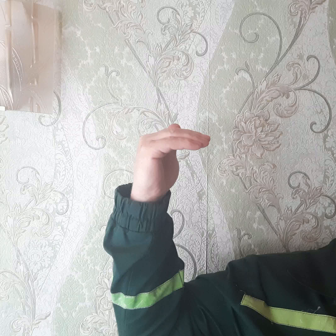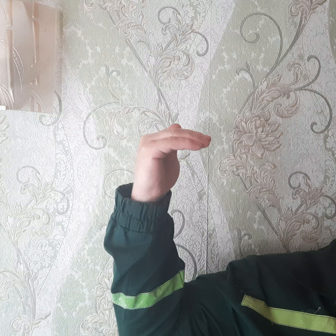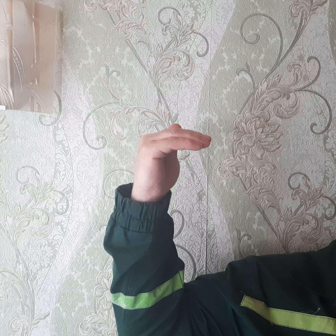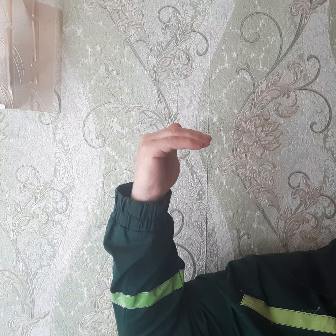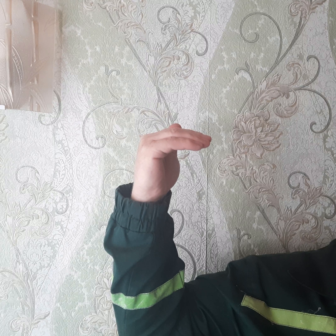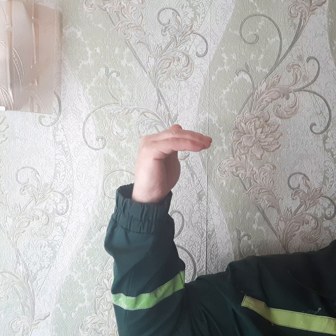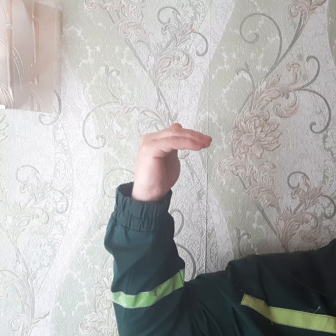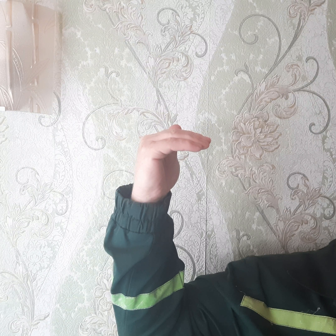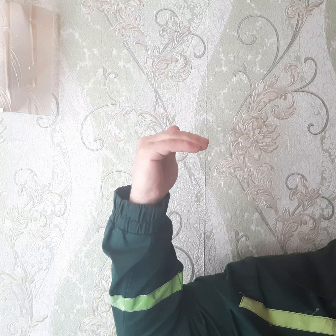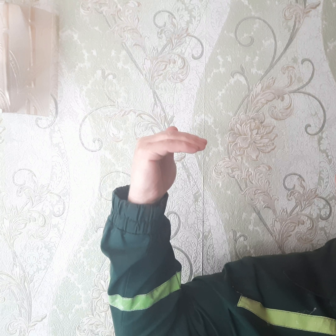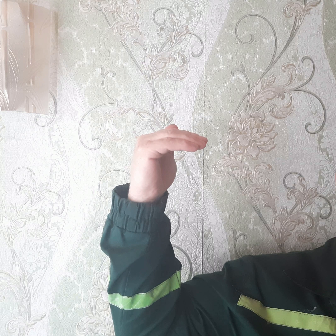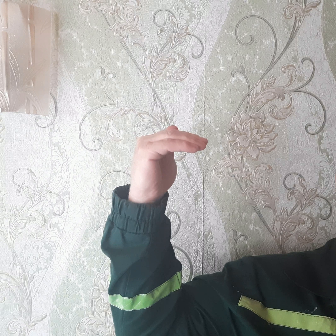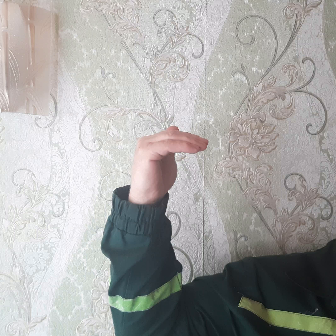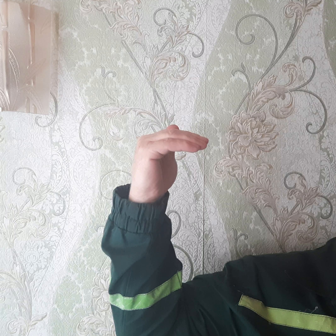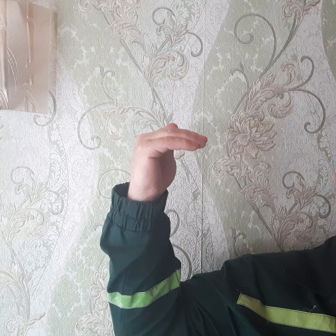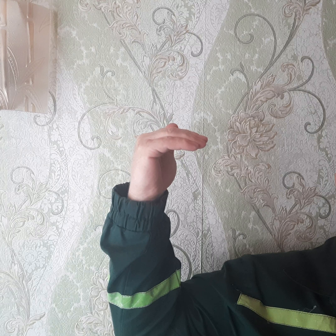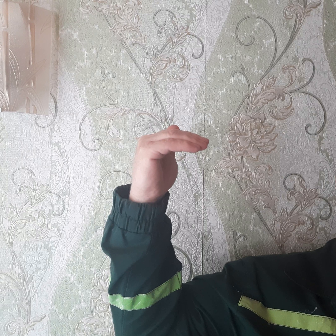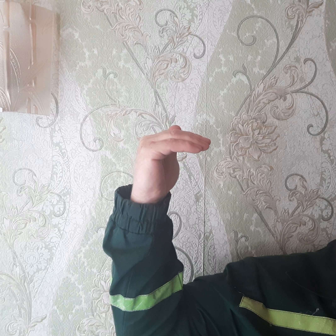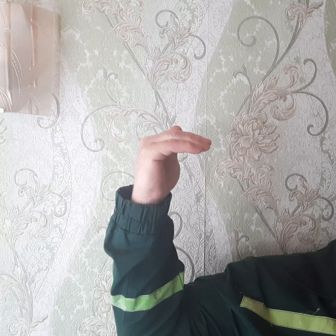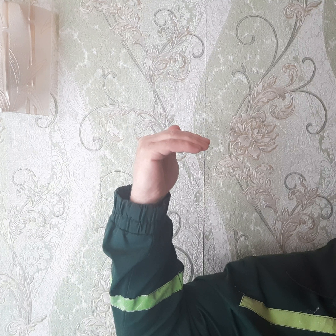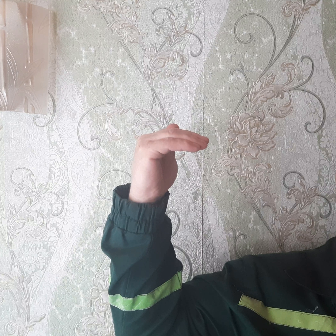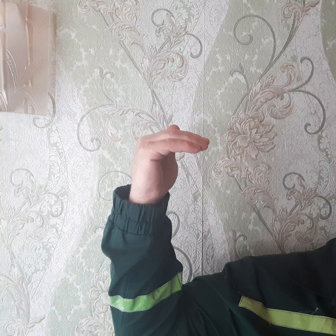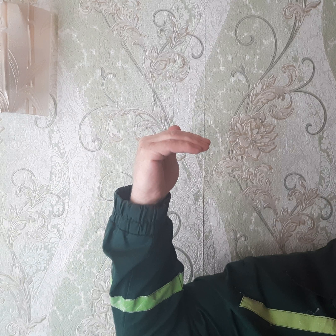Ф